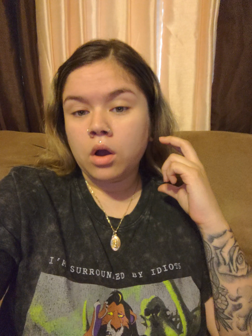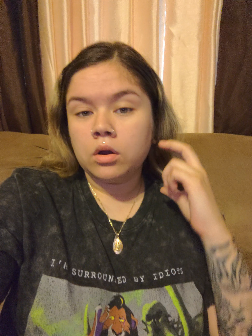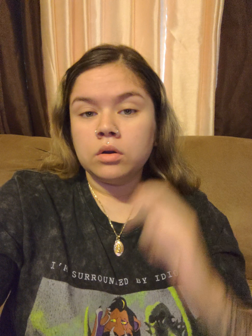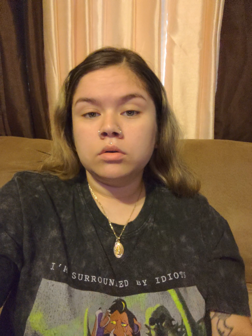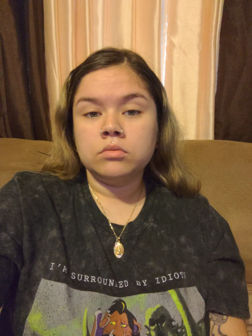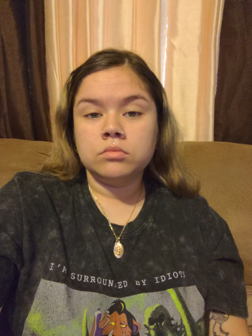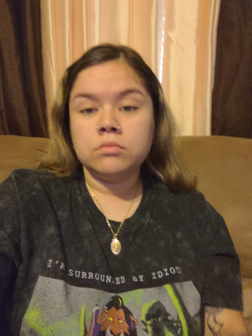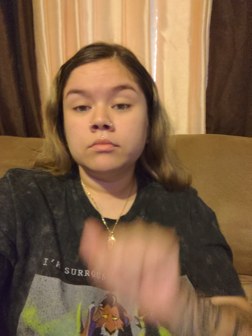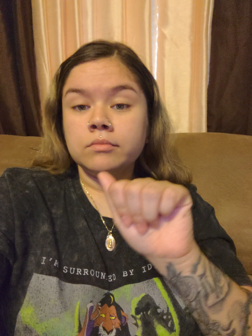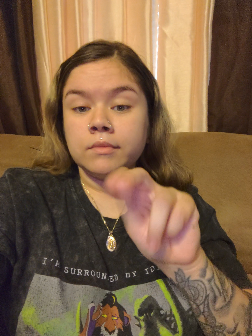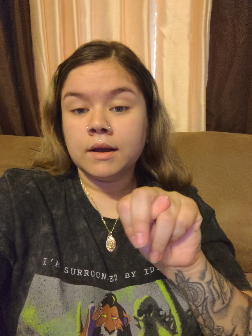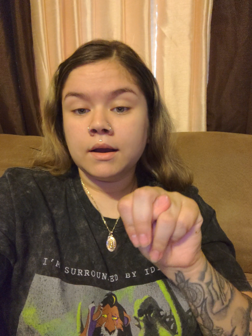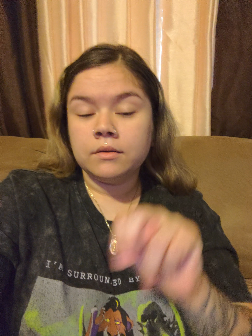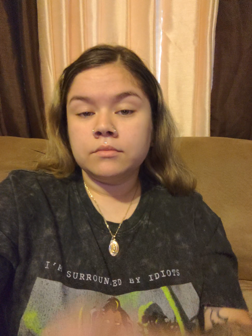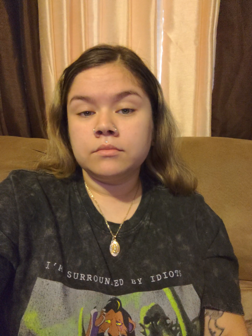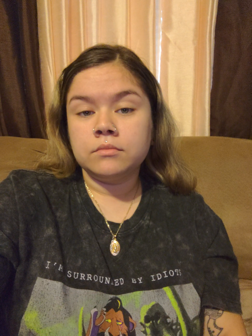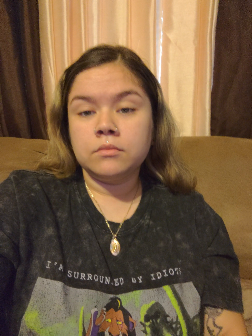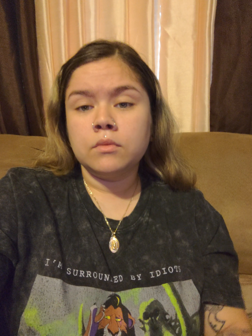an